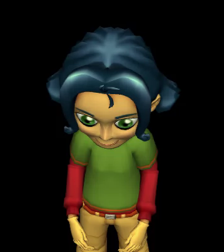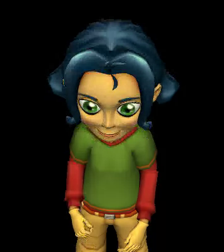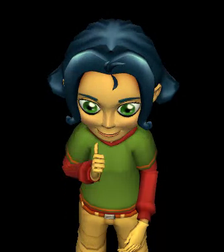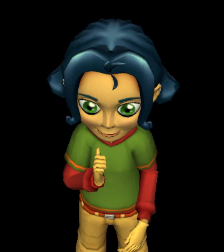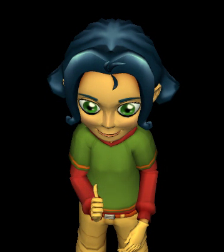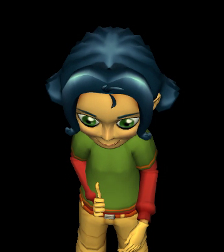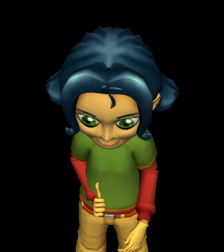حقيبة كتف